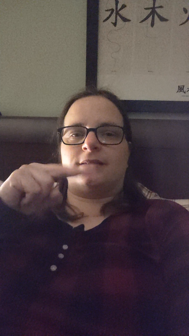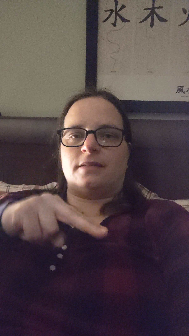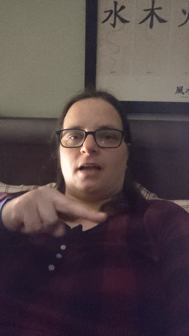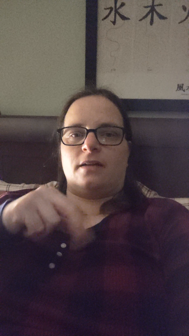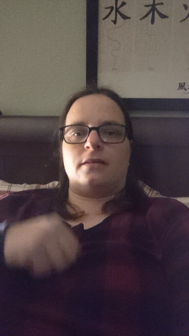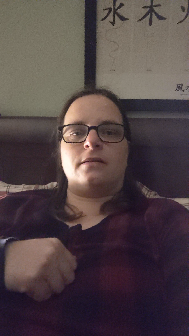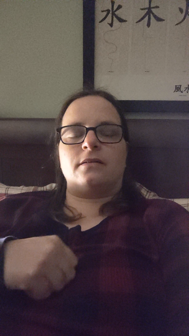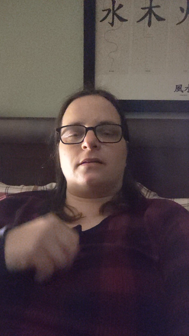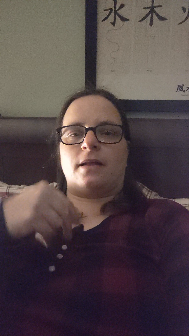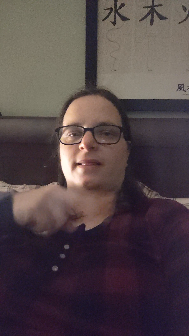lick